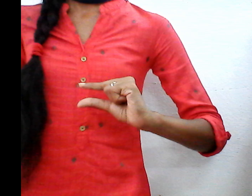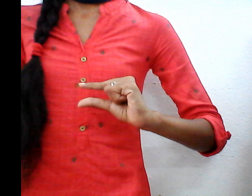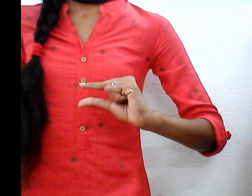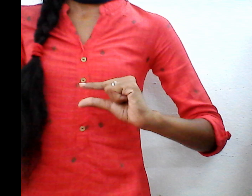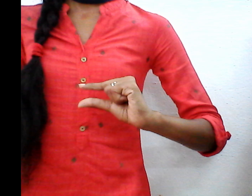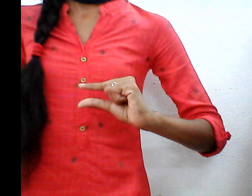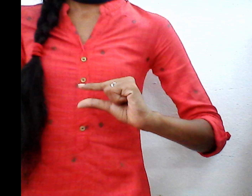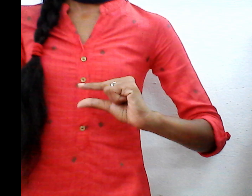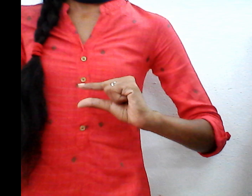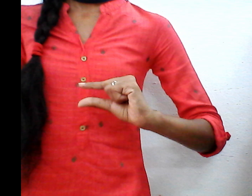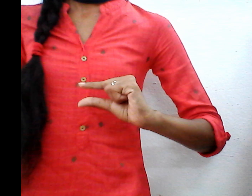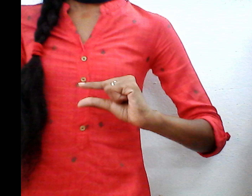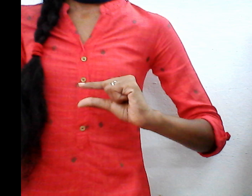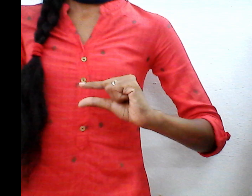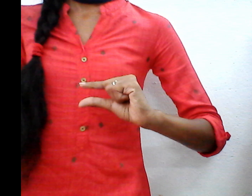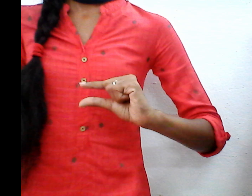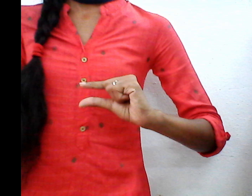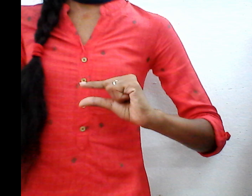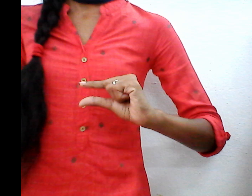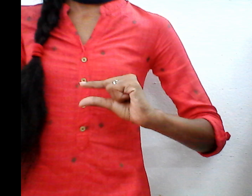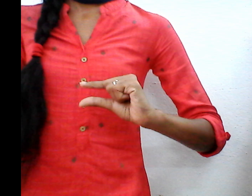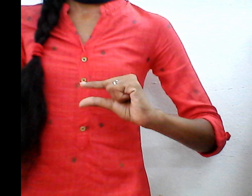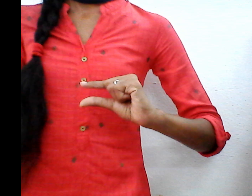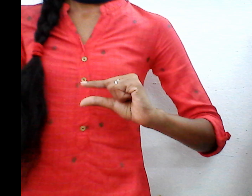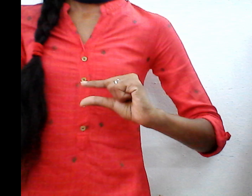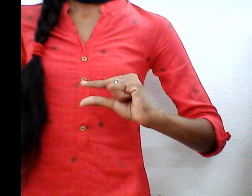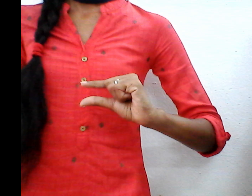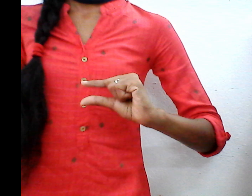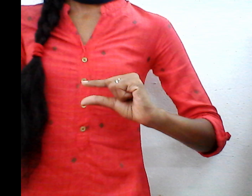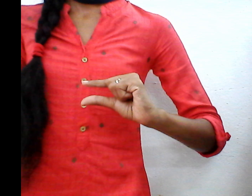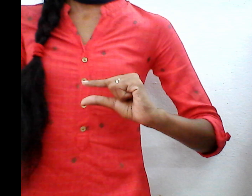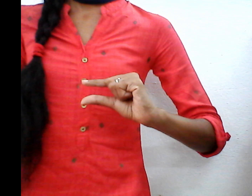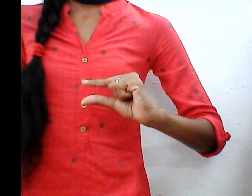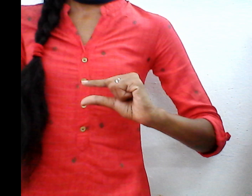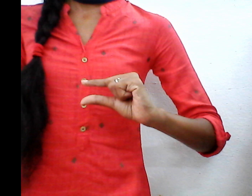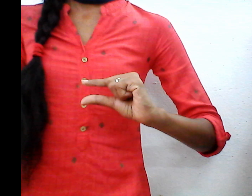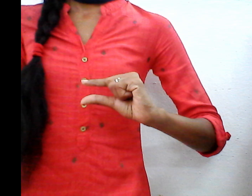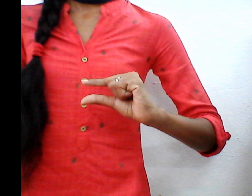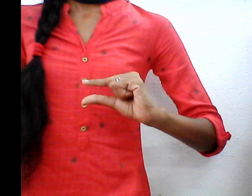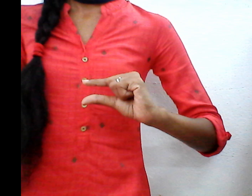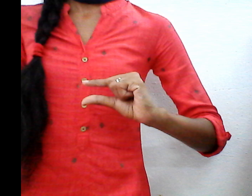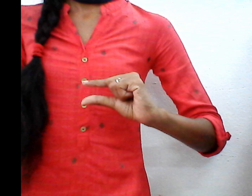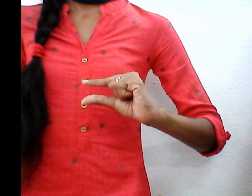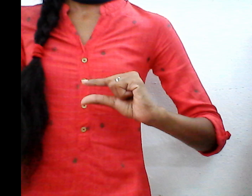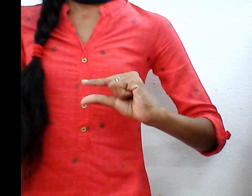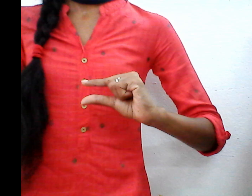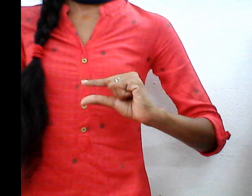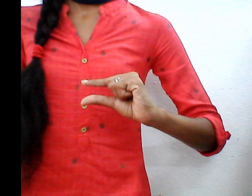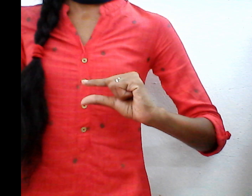ഉ